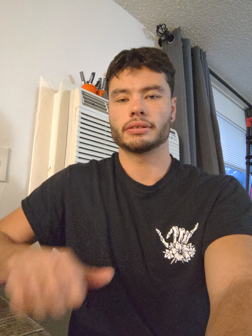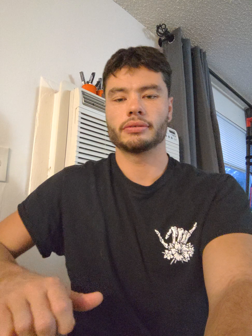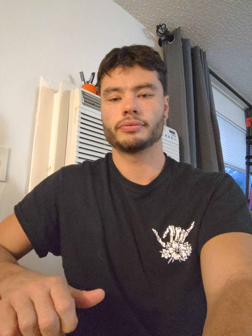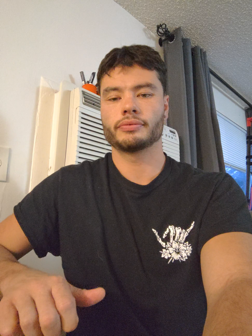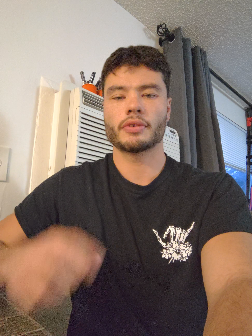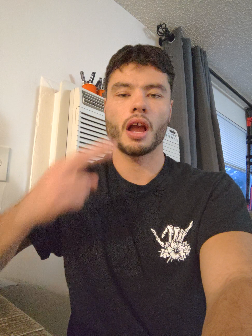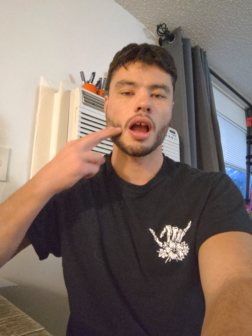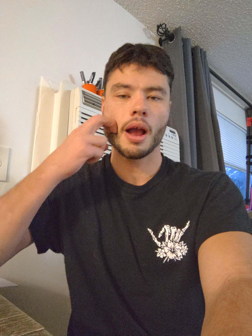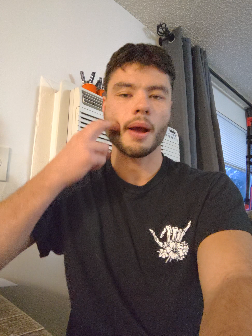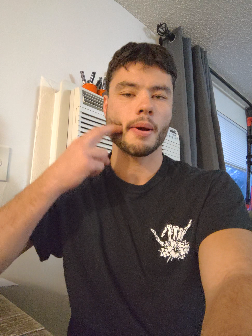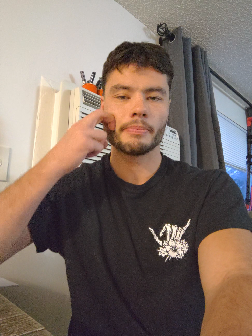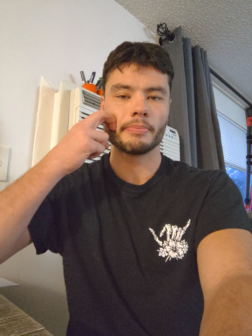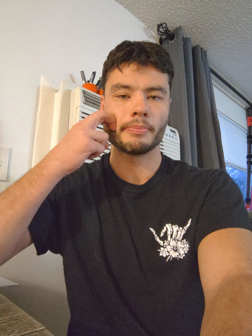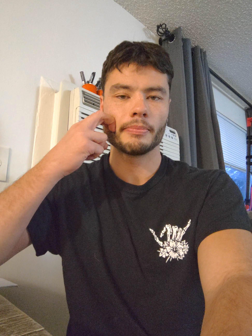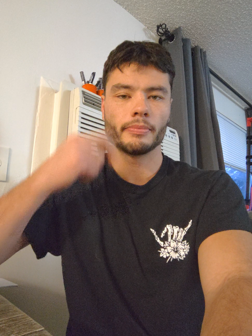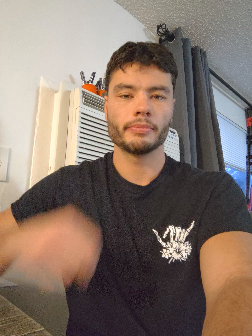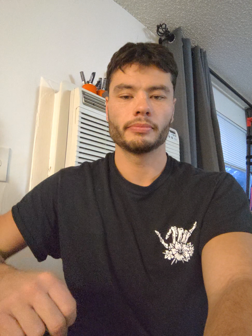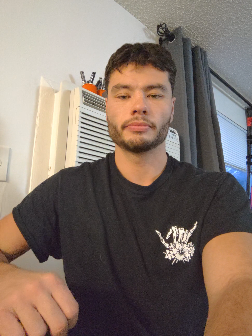gum